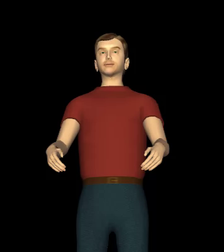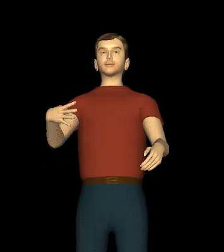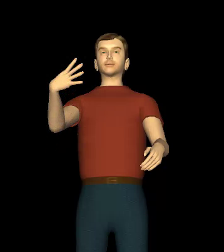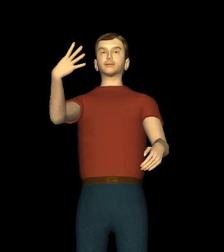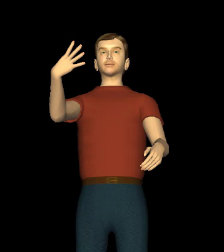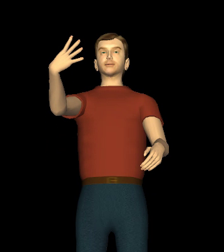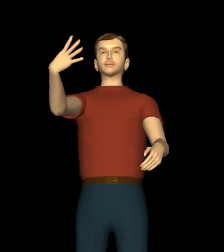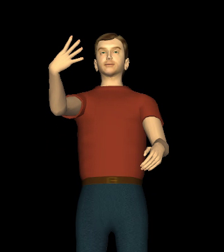4